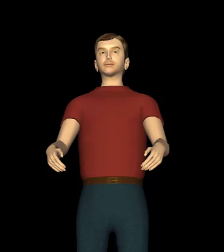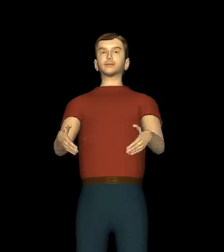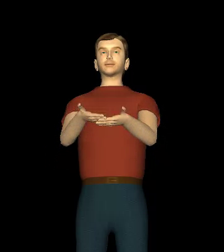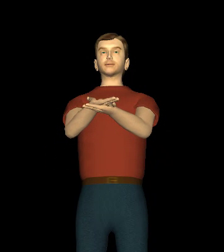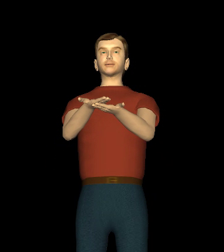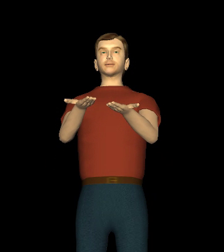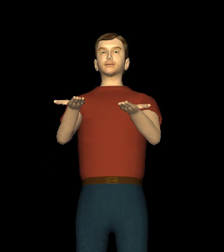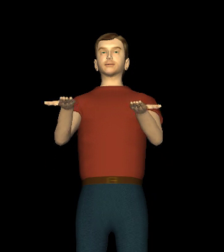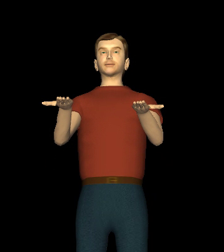بسيط